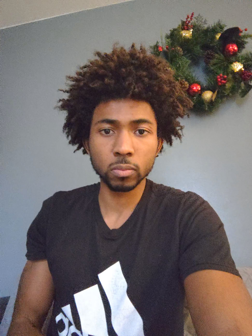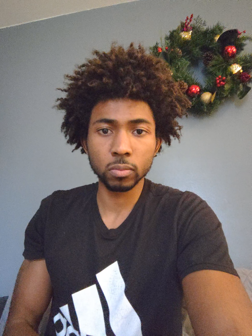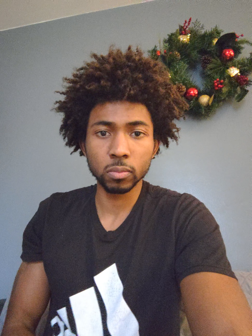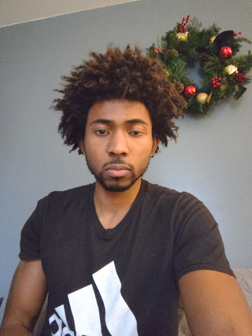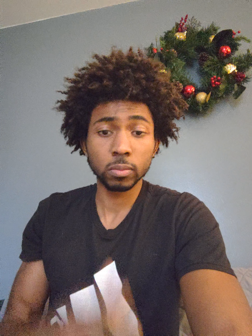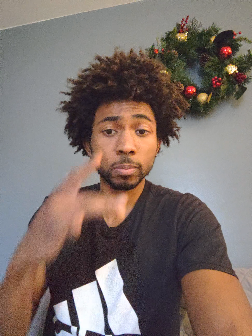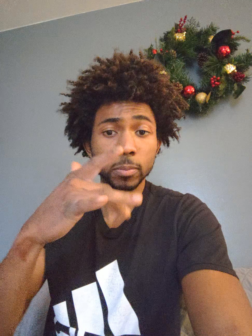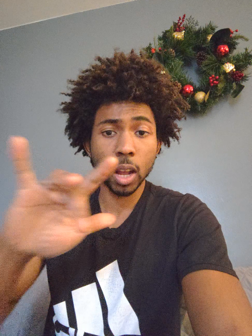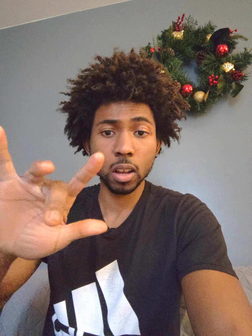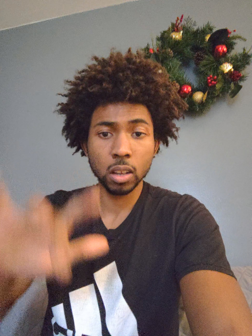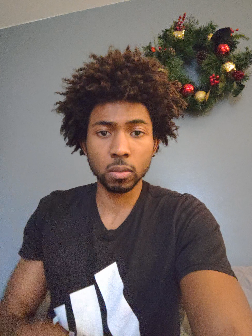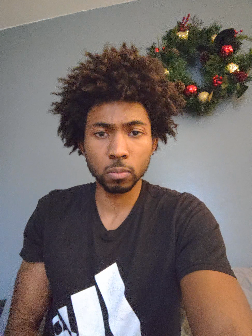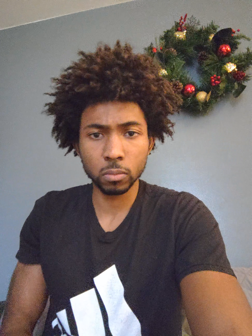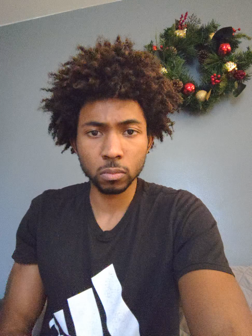empty